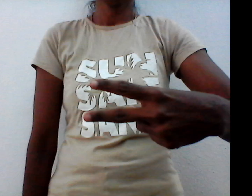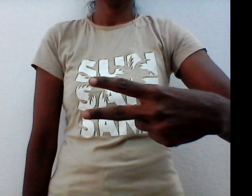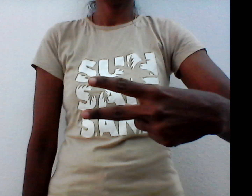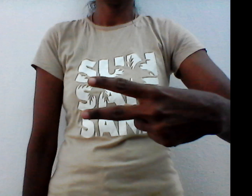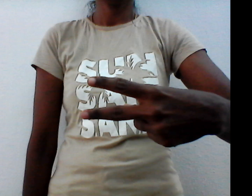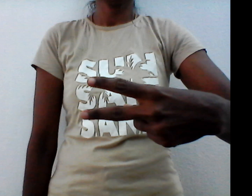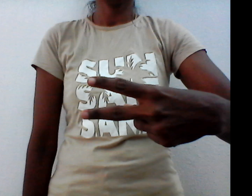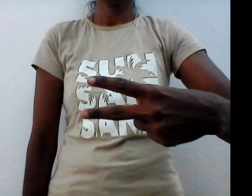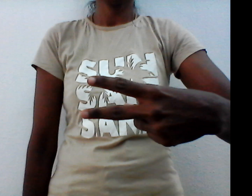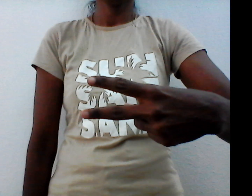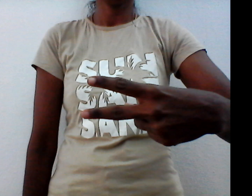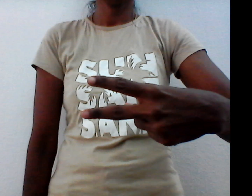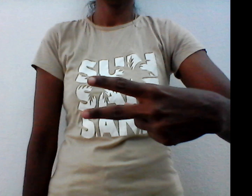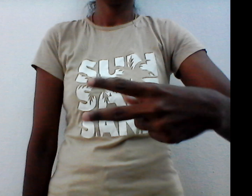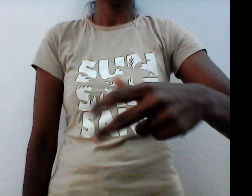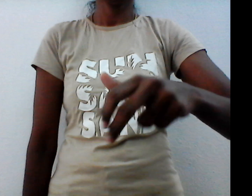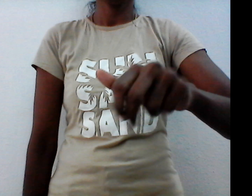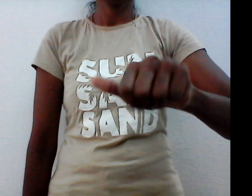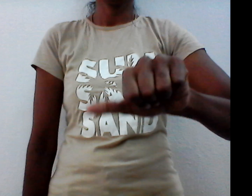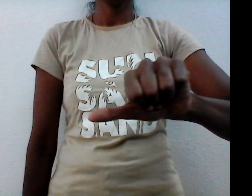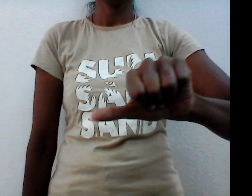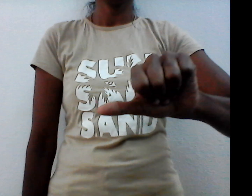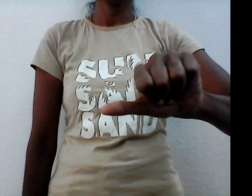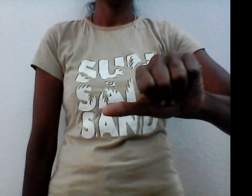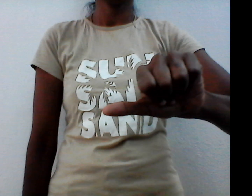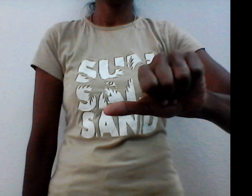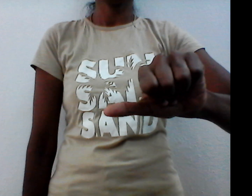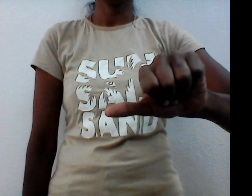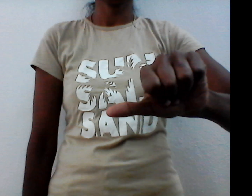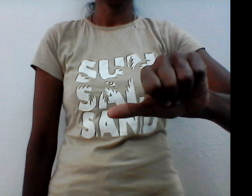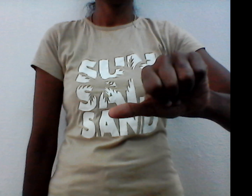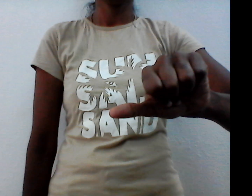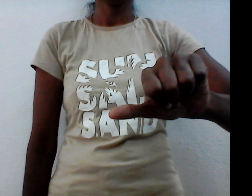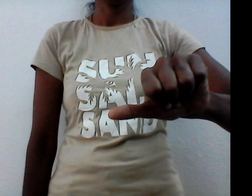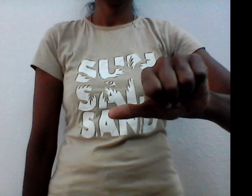ഐ